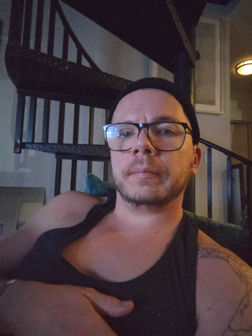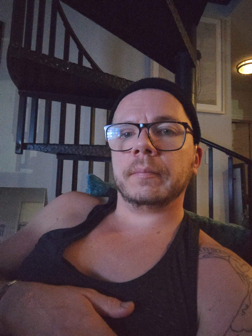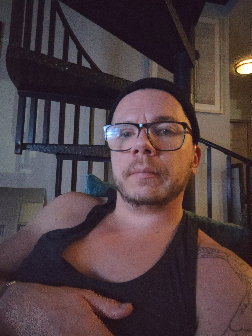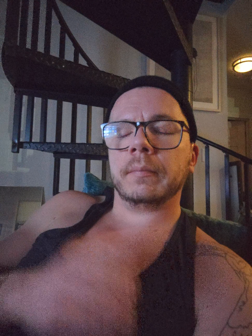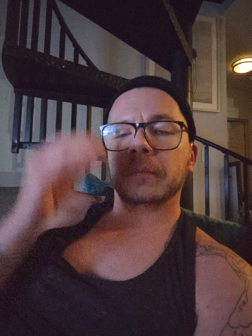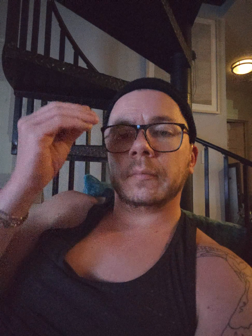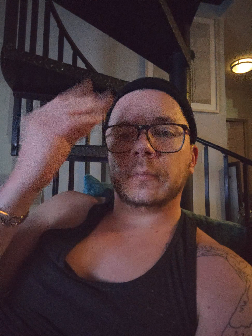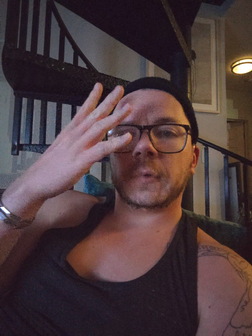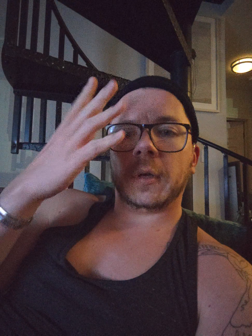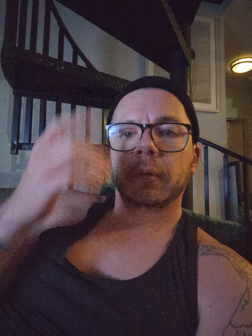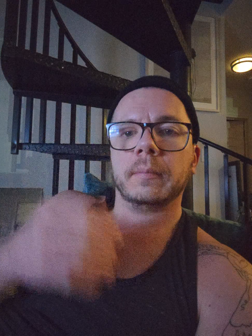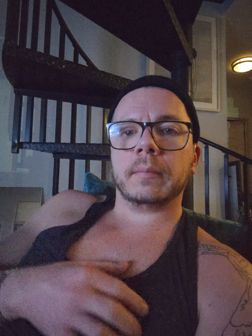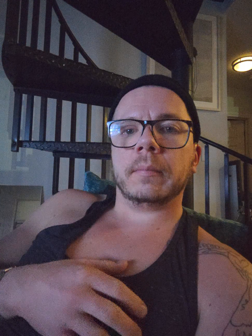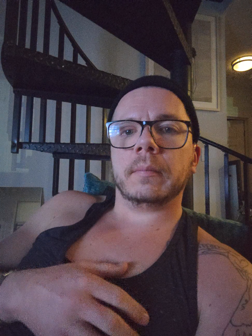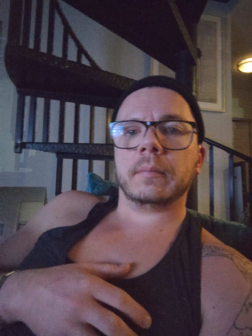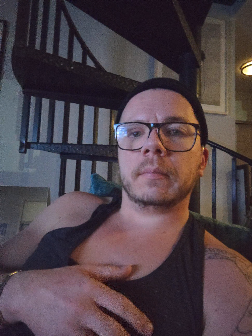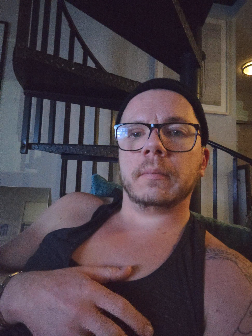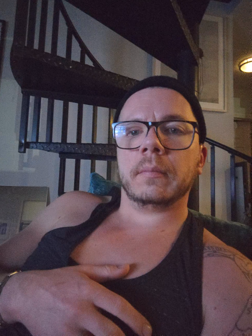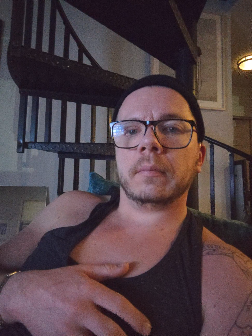sun